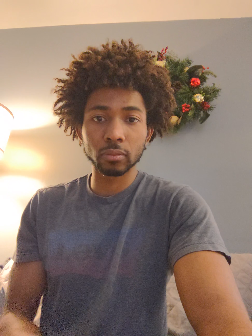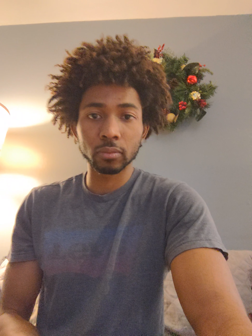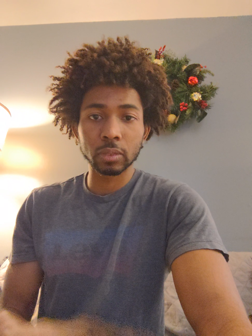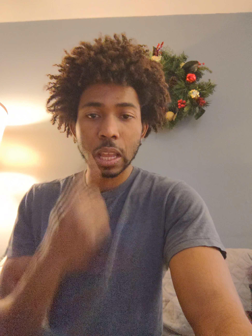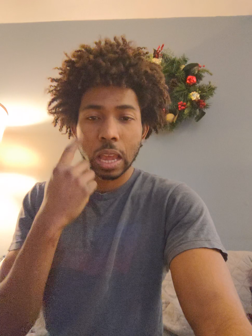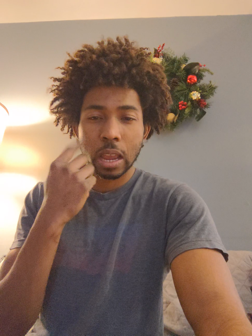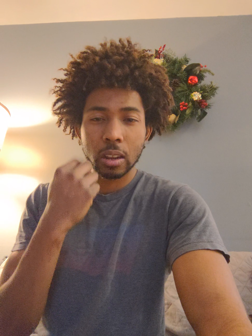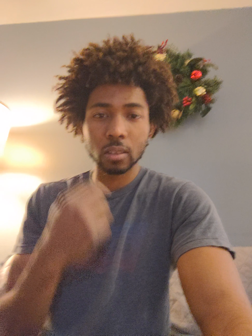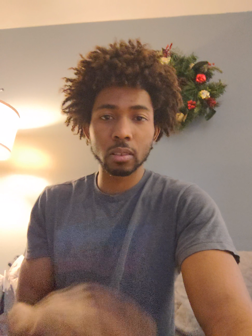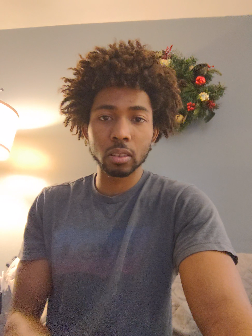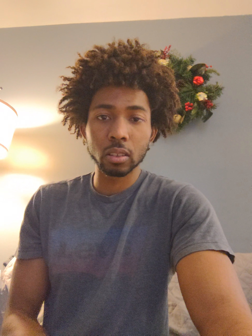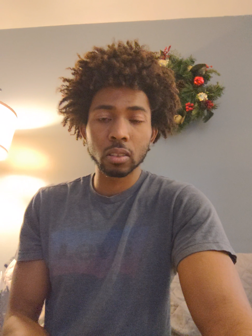cry